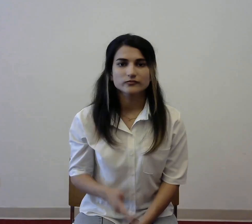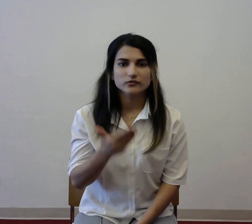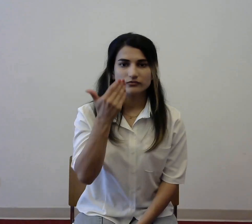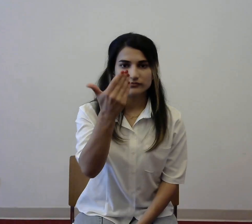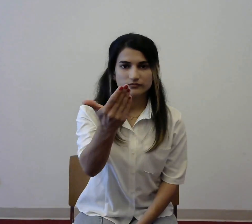siz